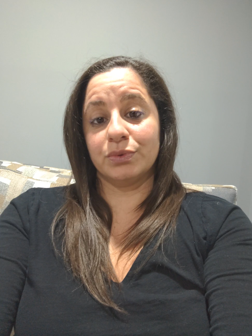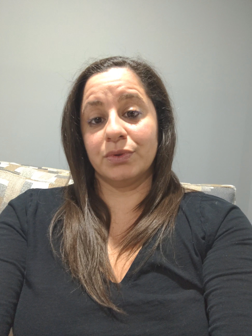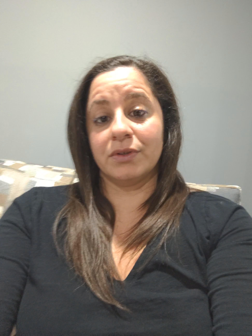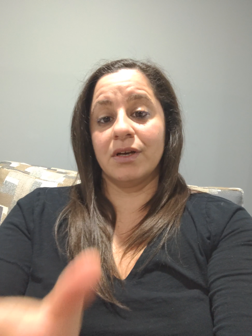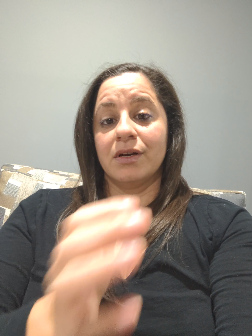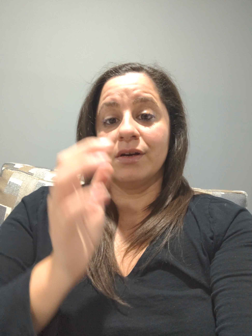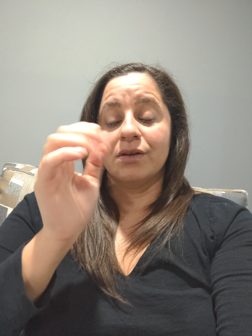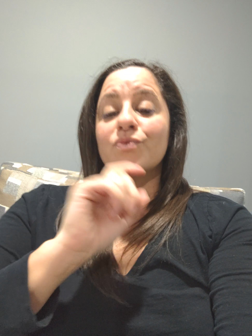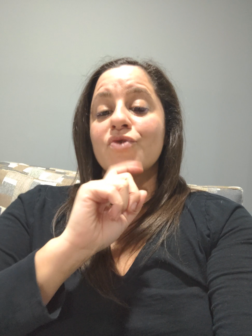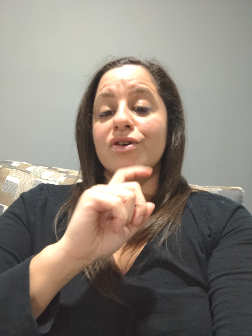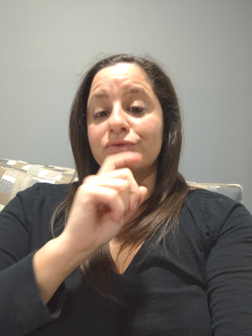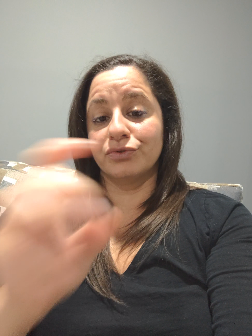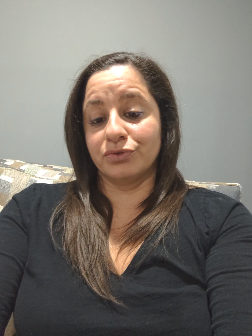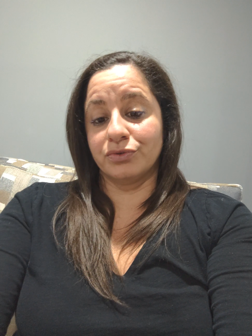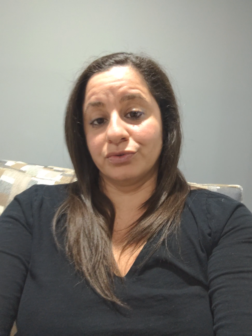garbage